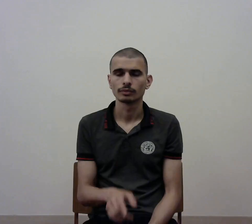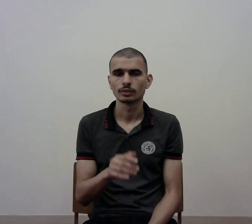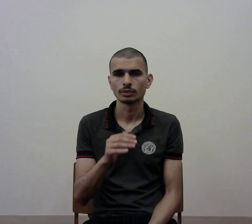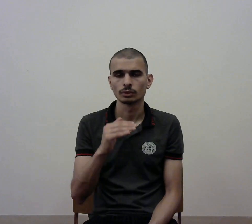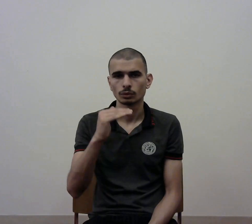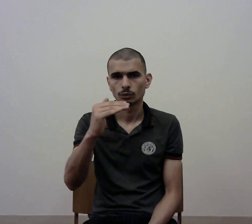siz